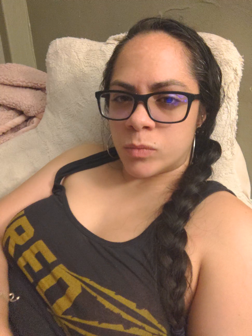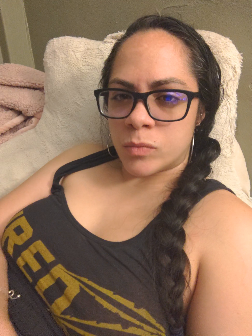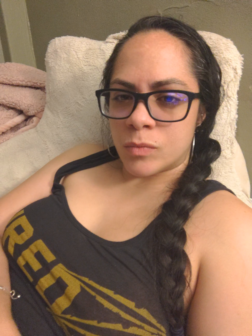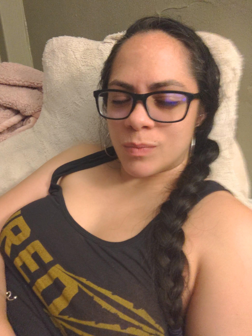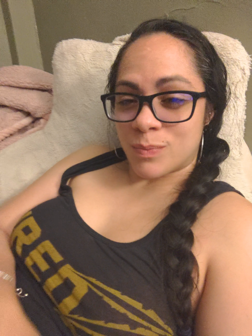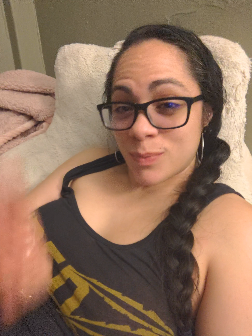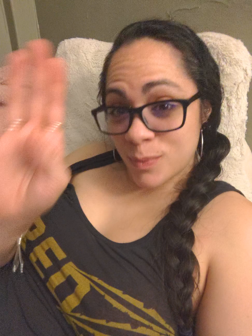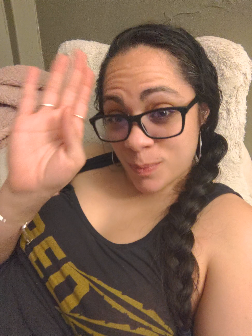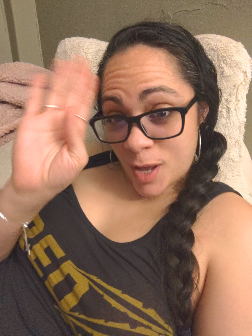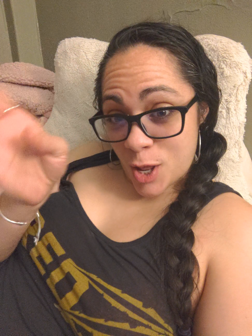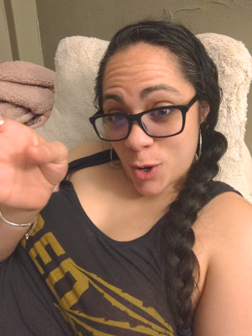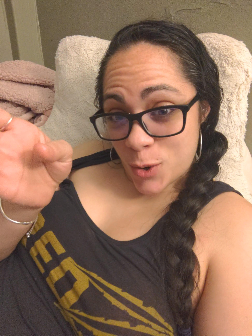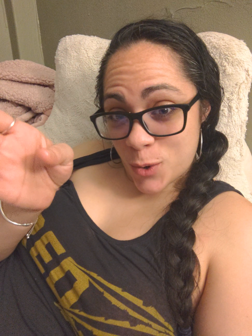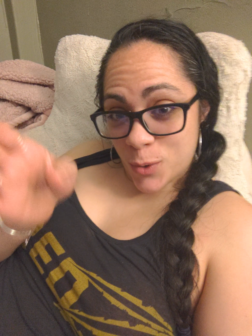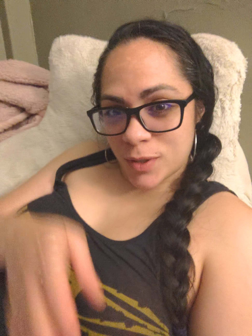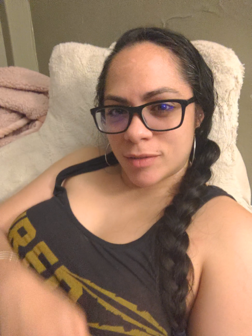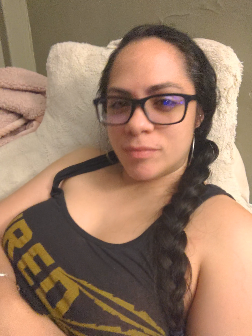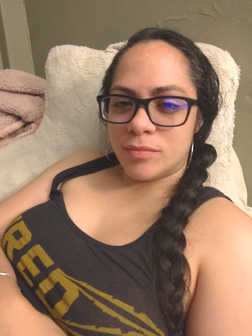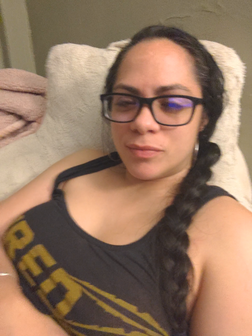hello